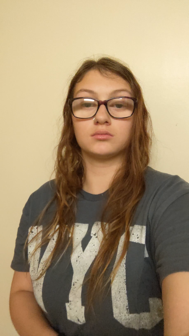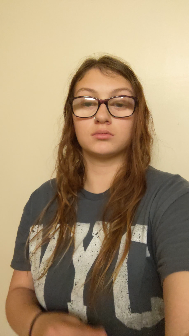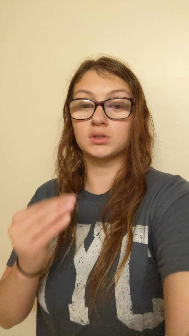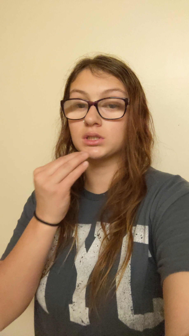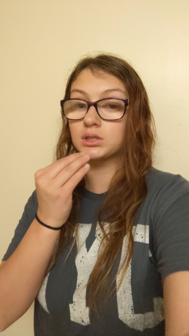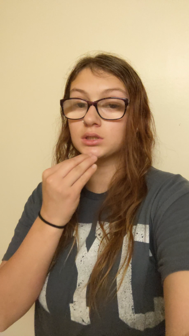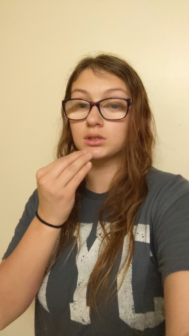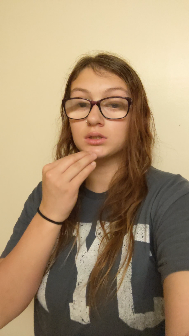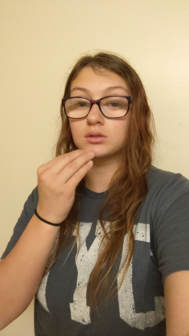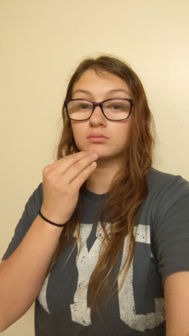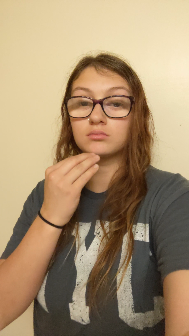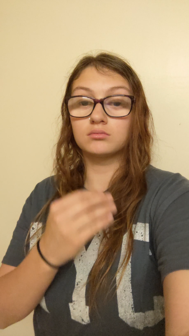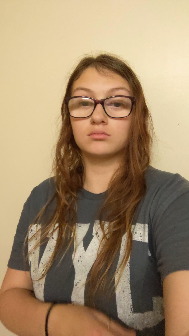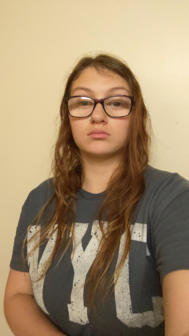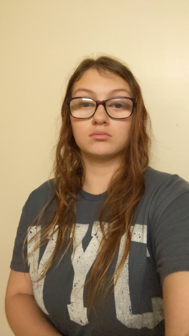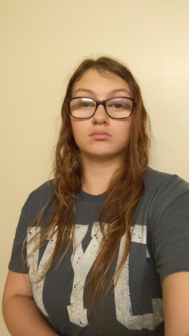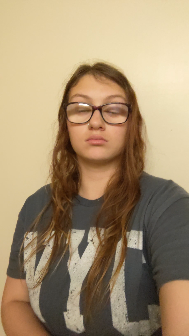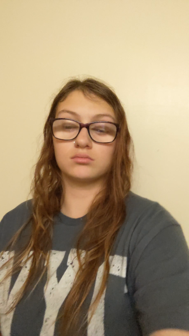eat